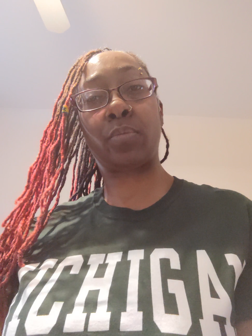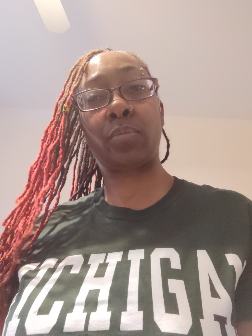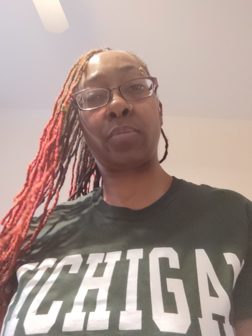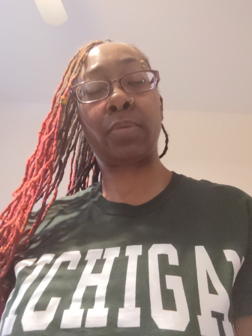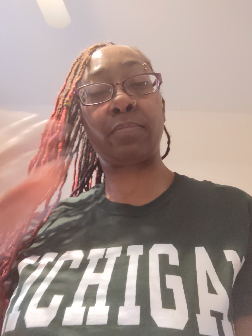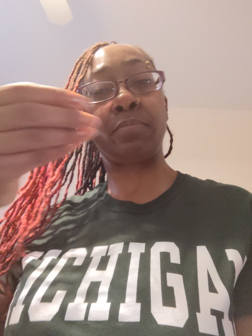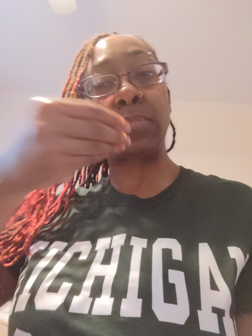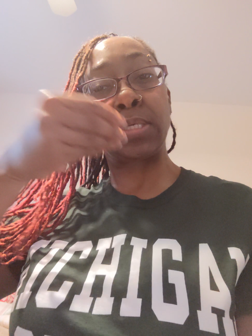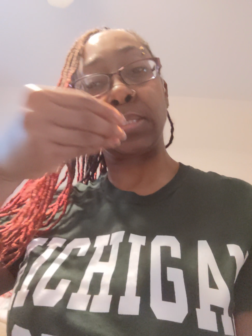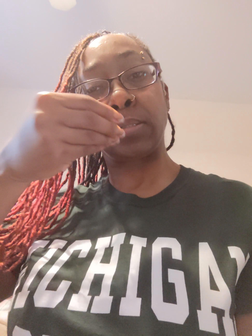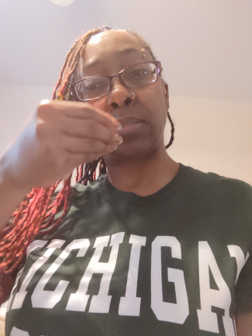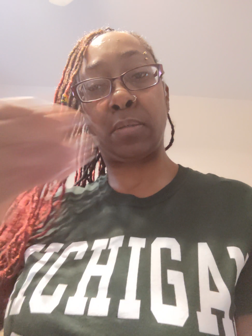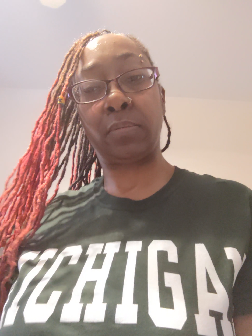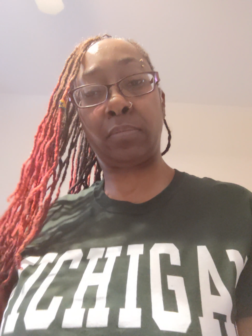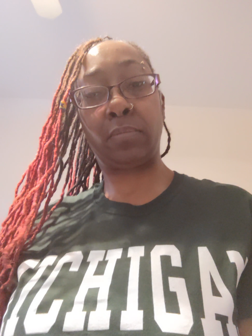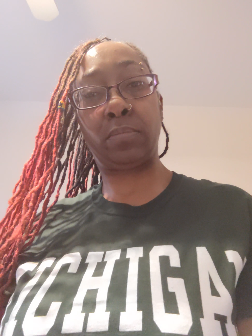pizza